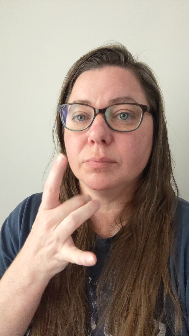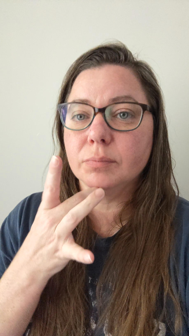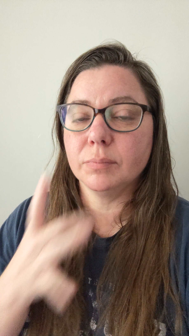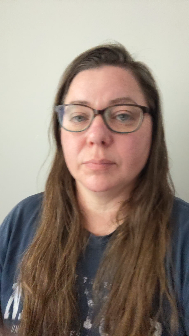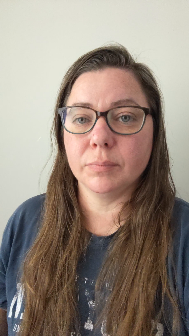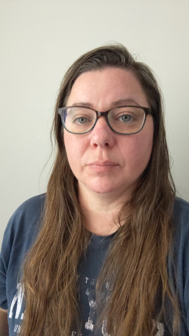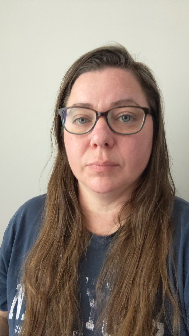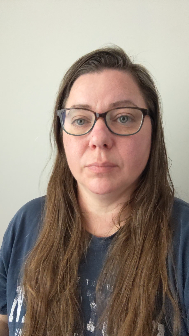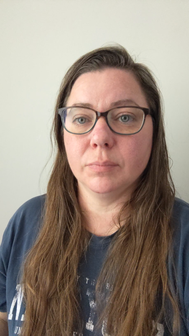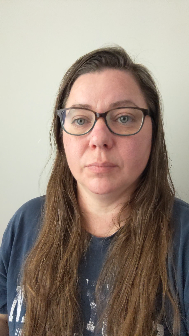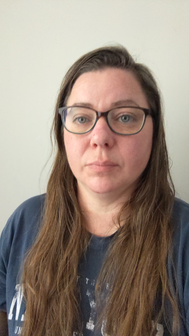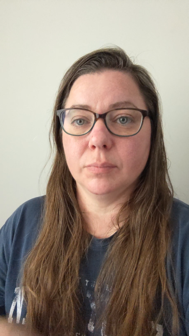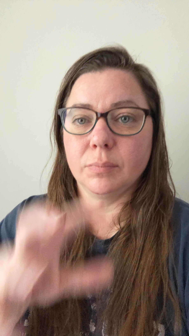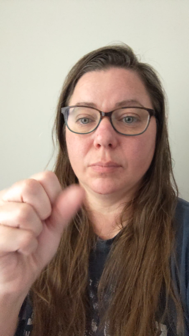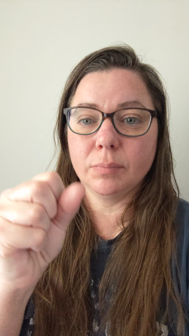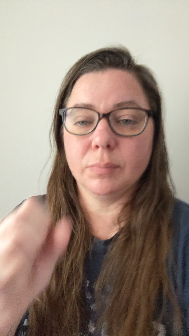get